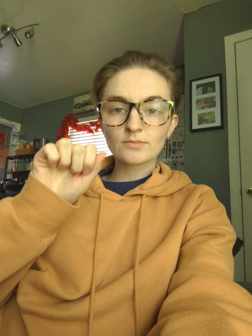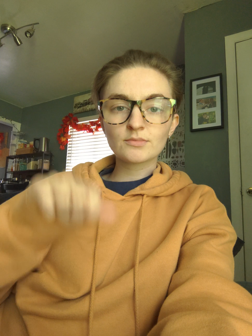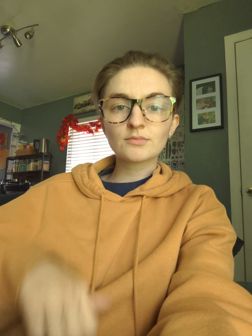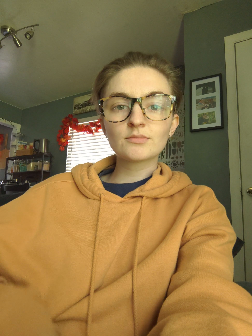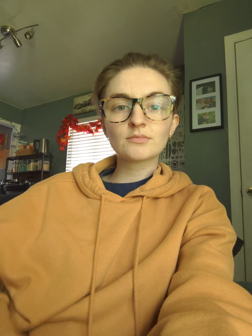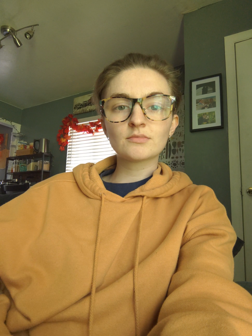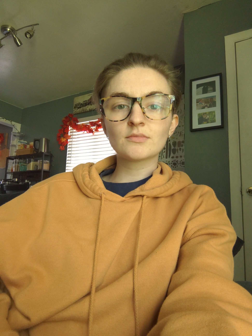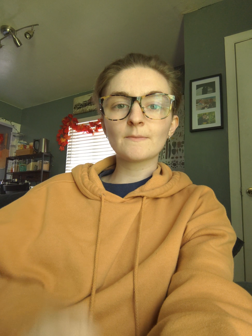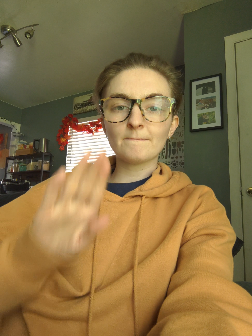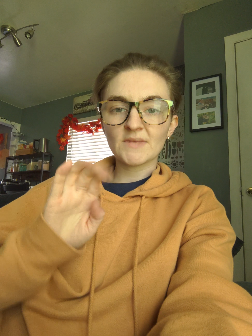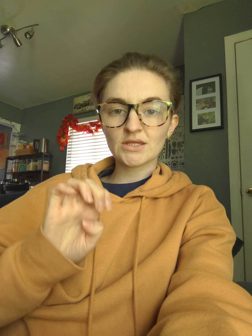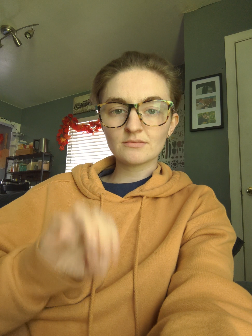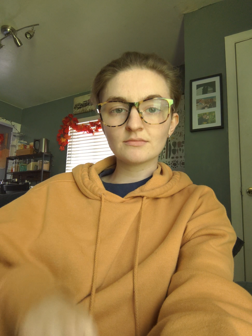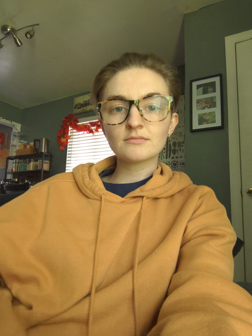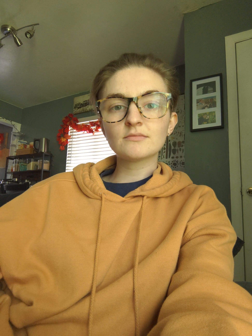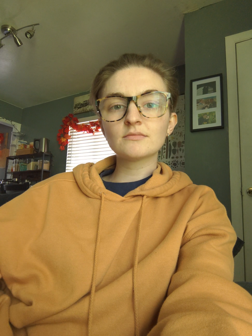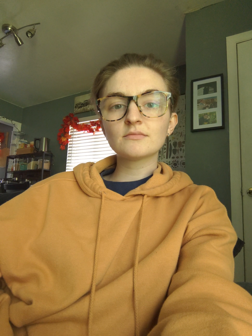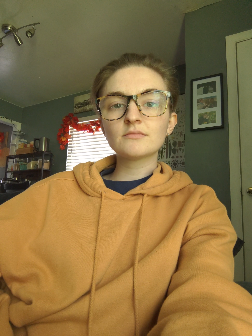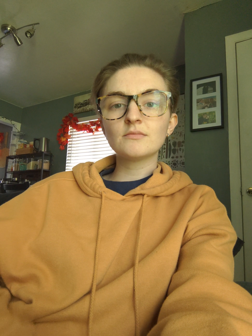be